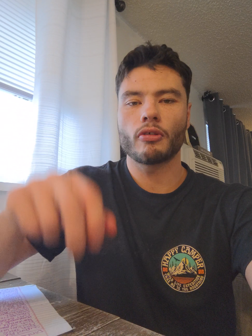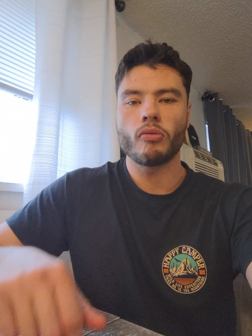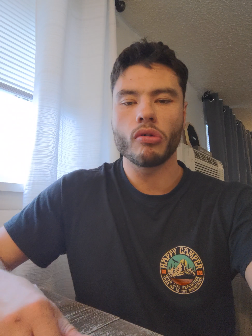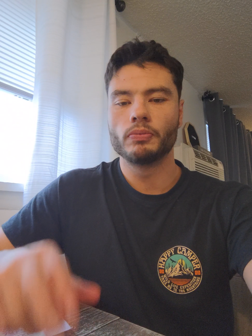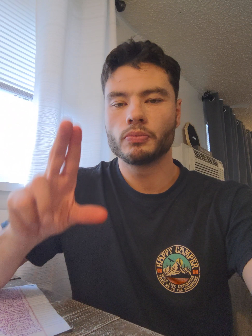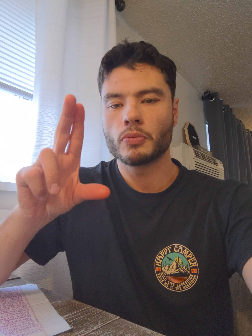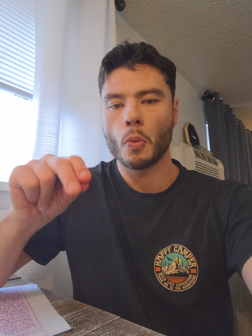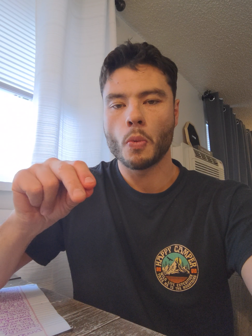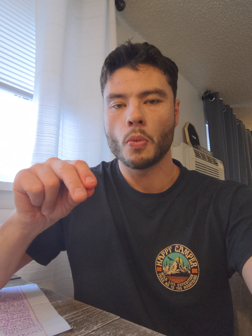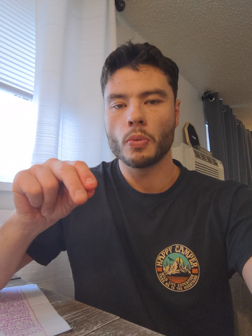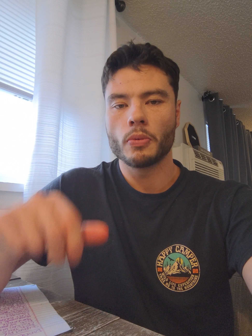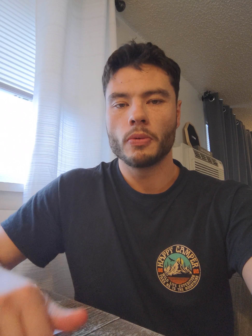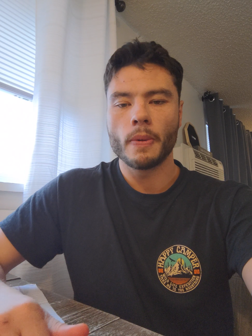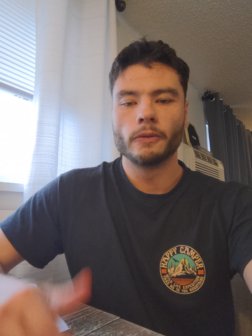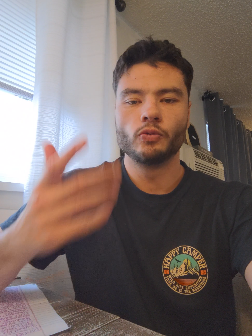no